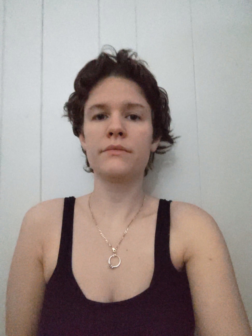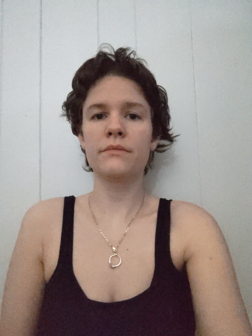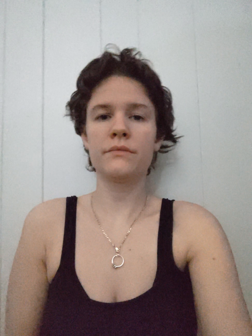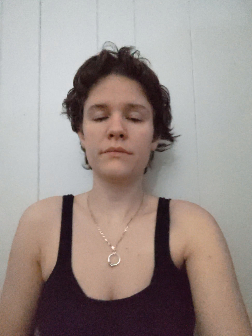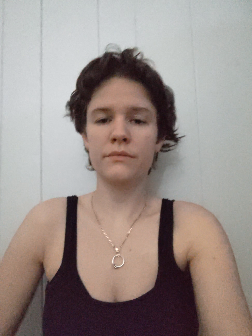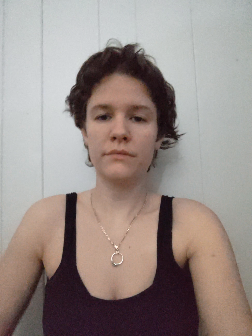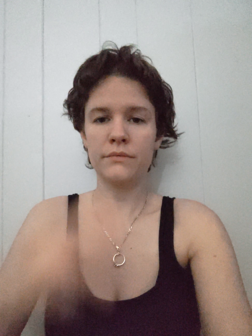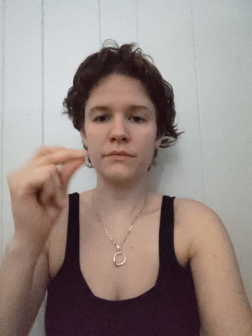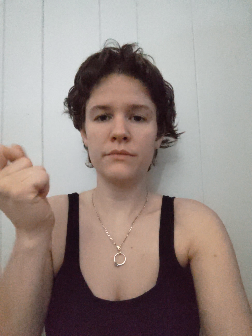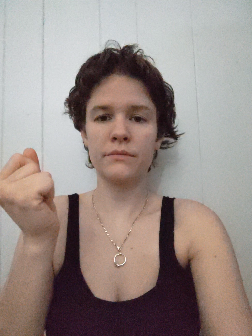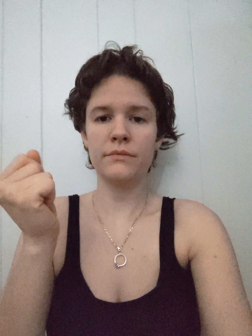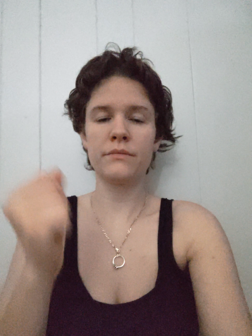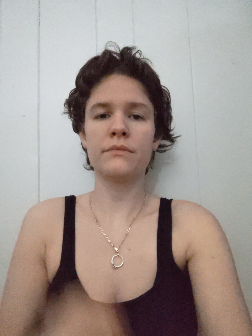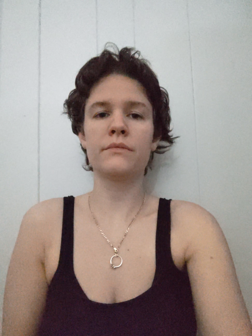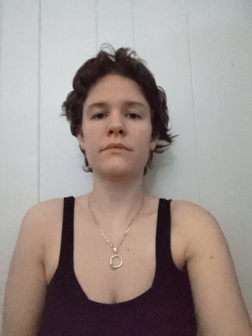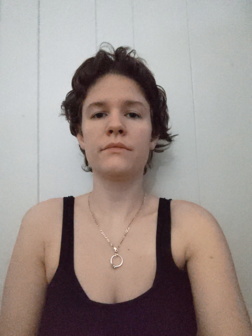dog